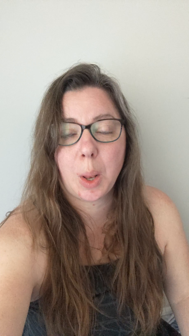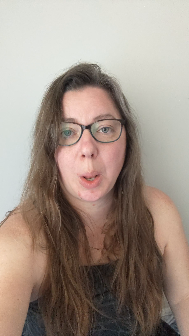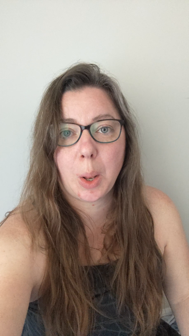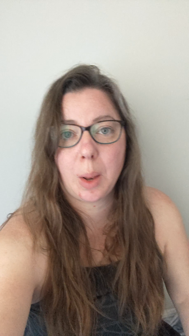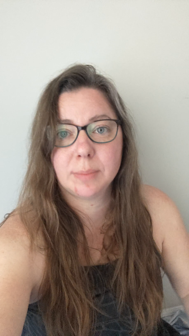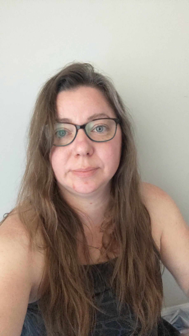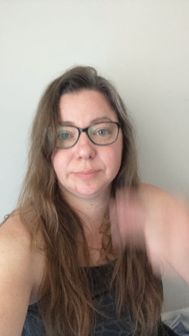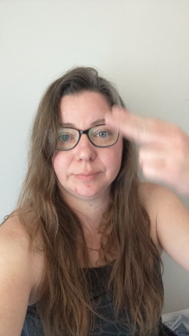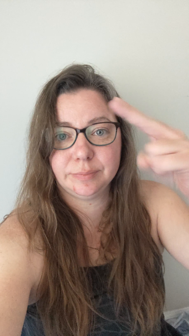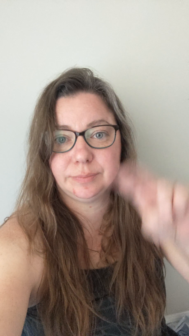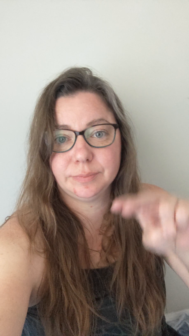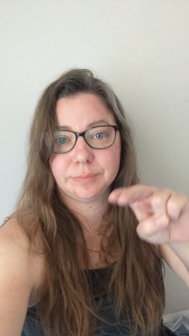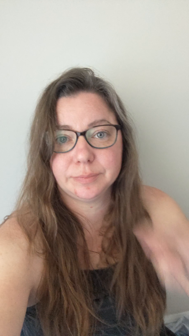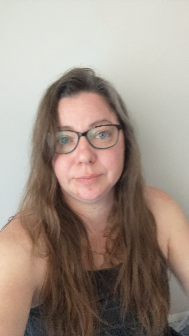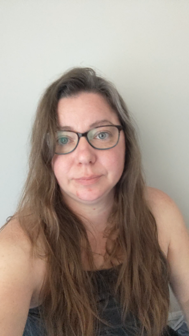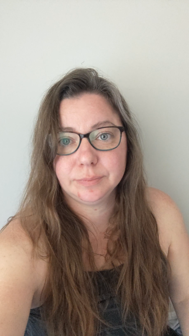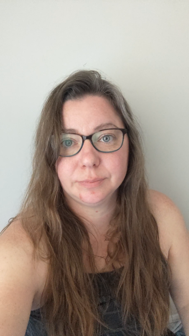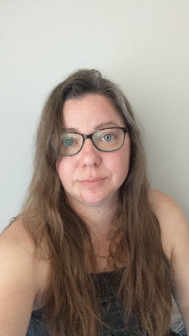high chair